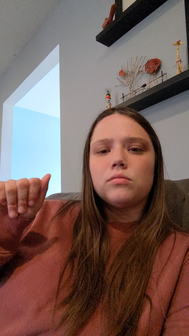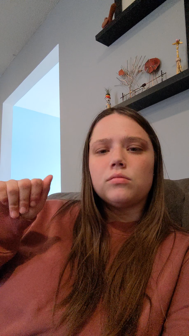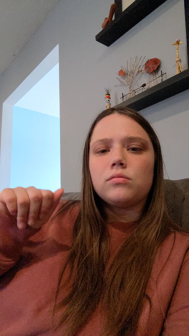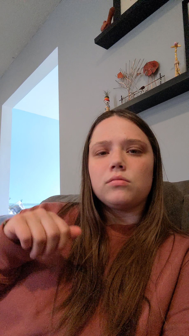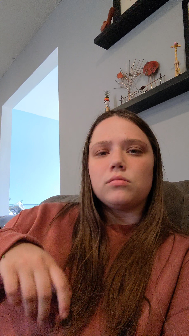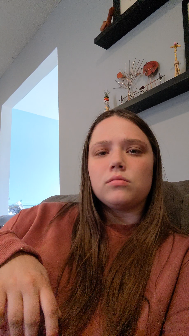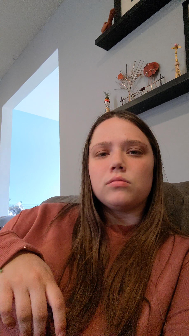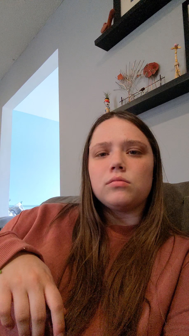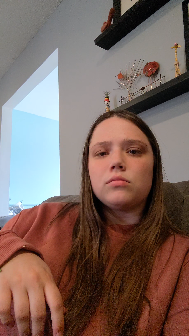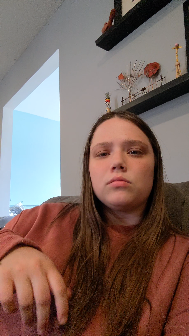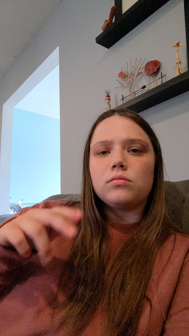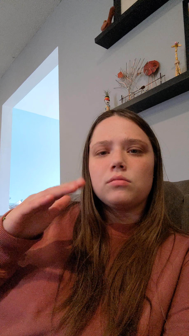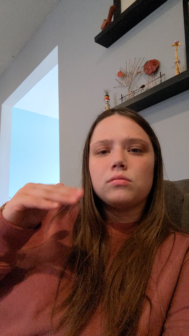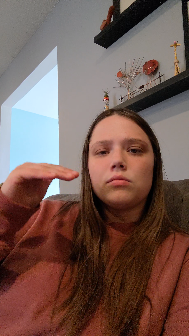build